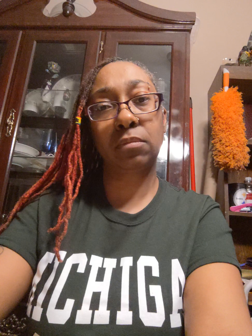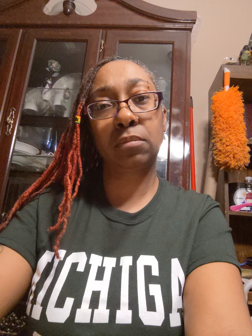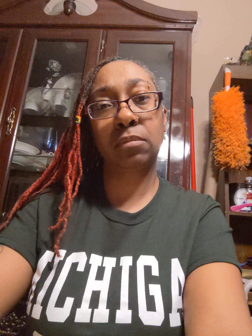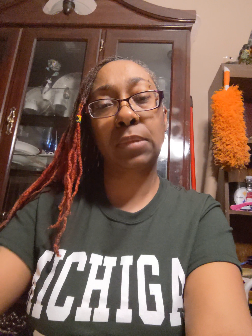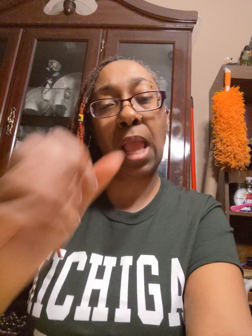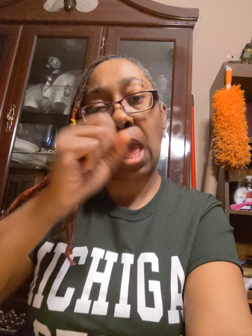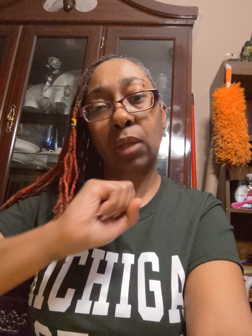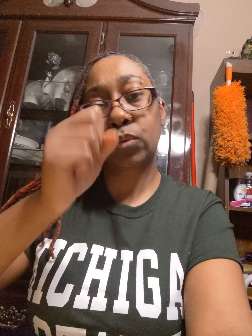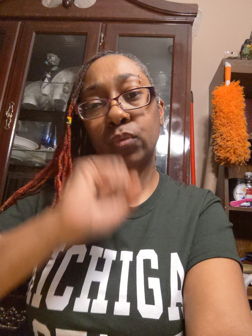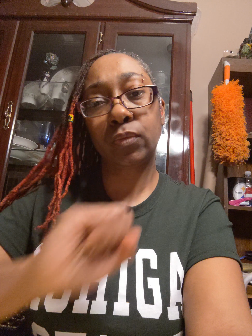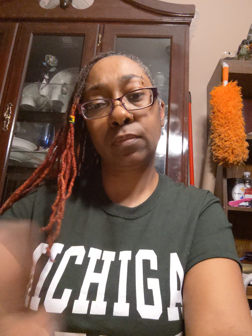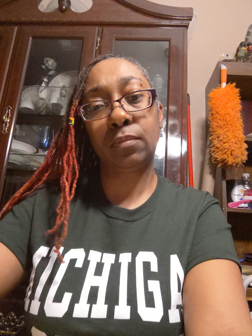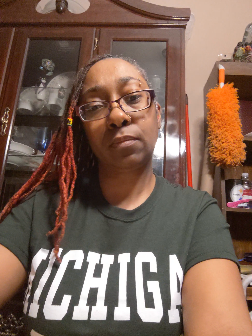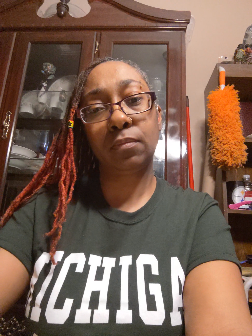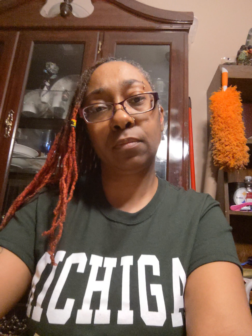ice cream